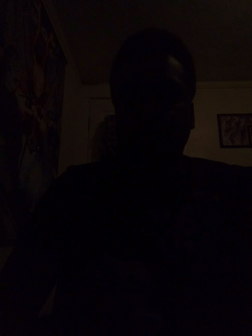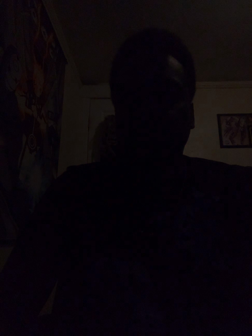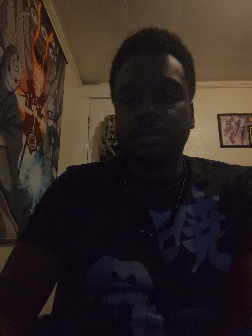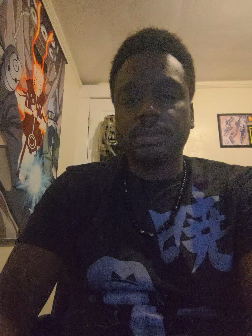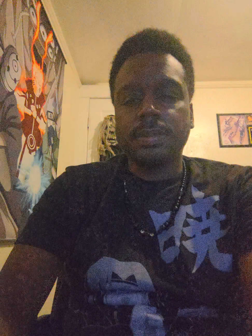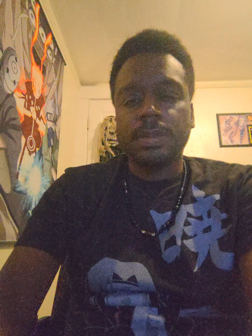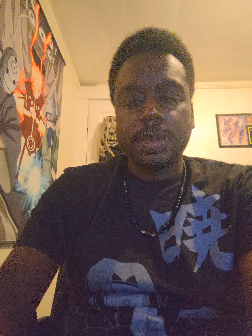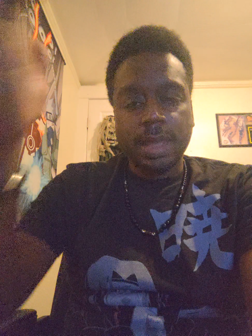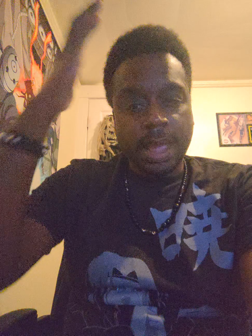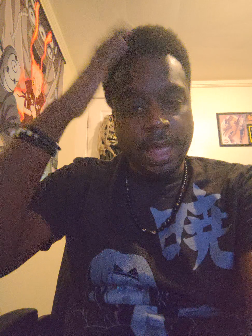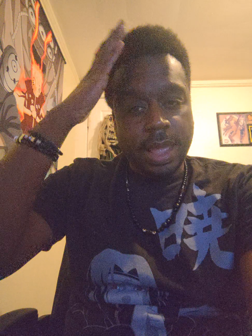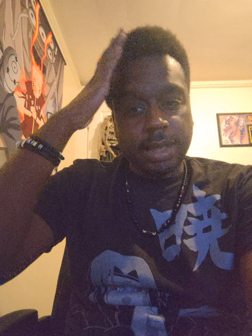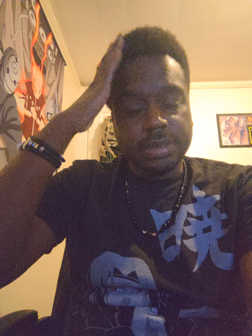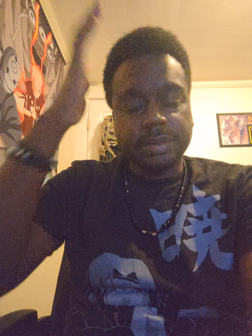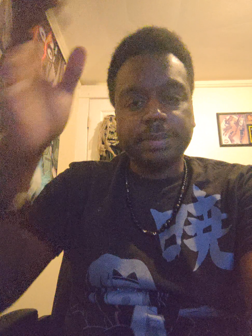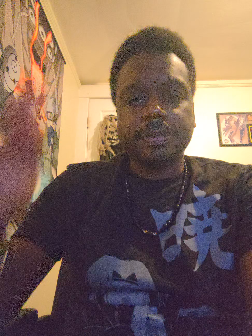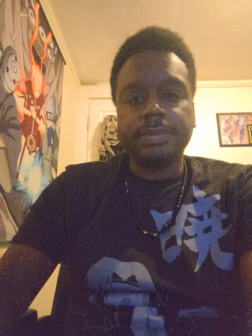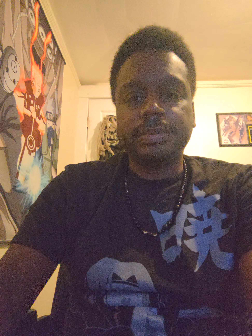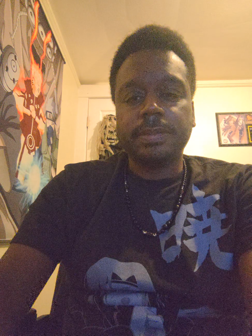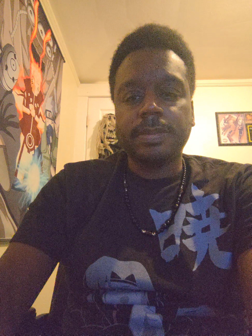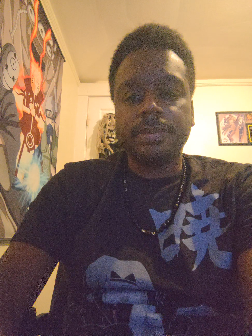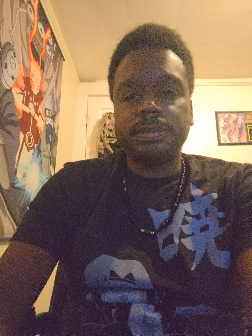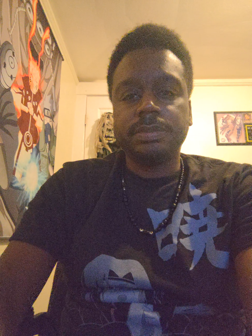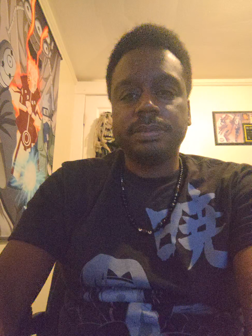hat